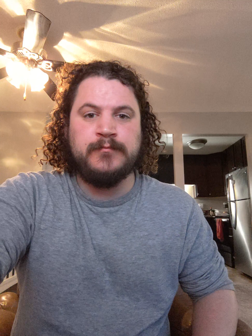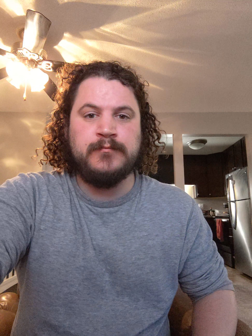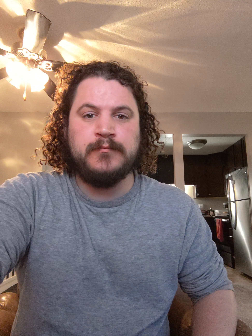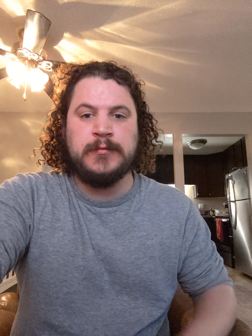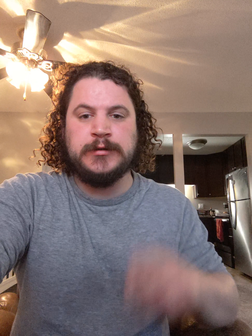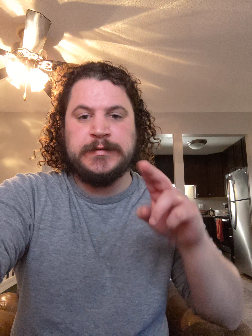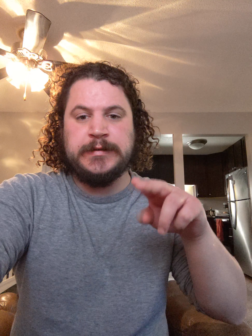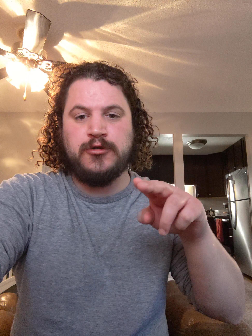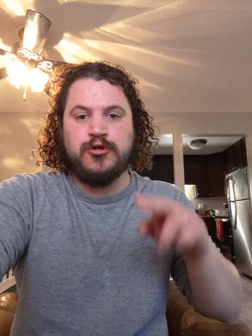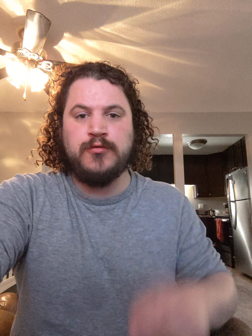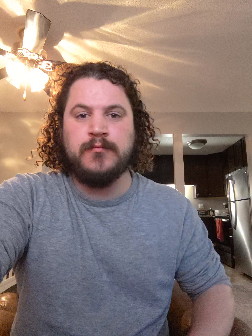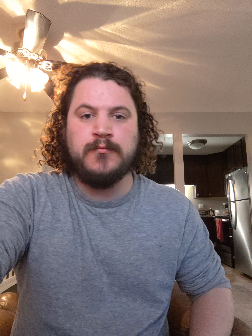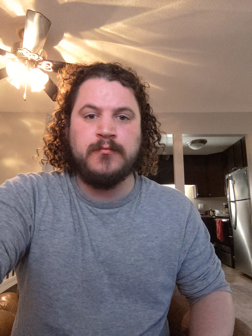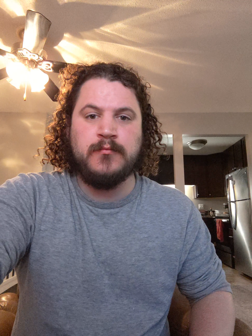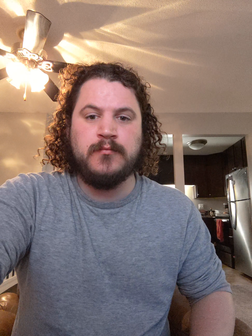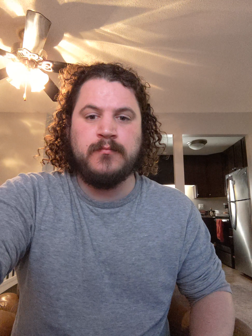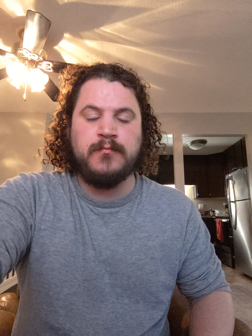chair